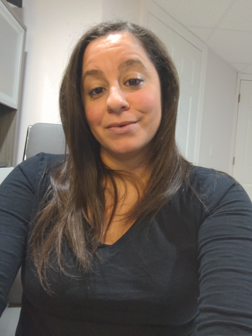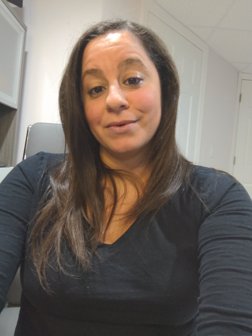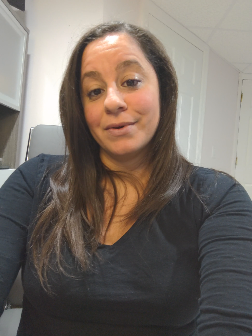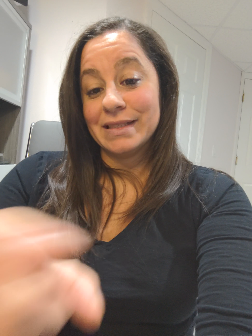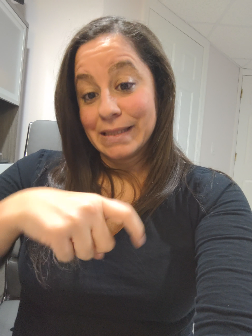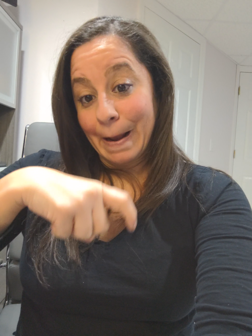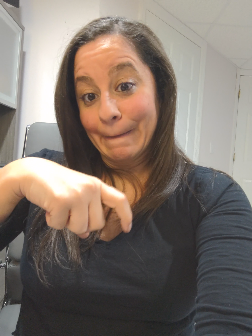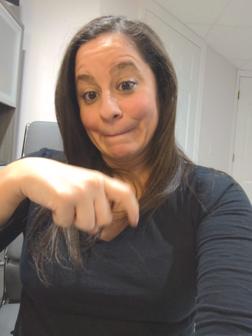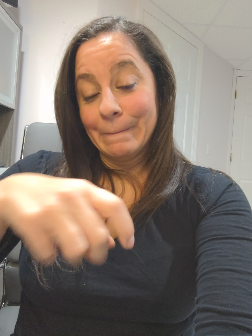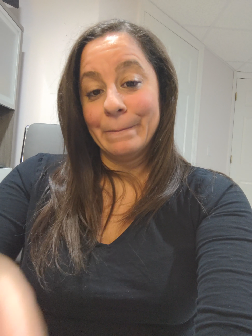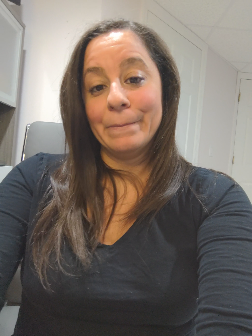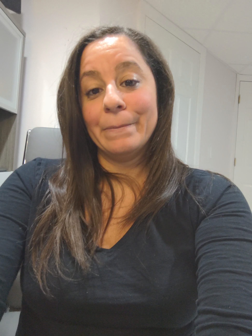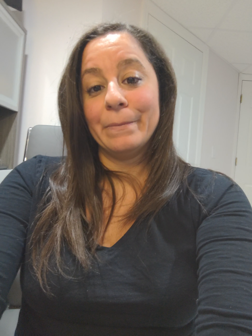time